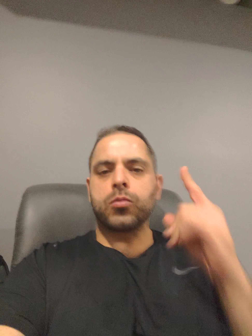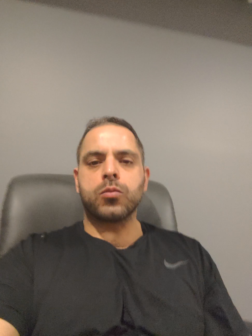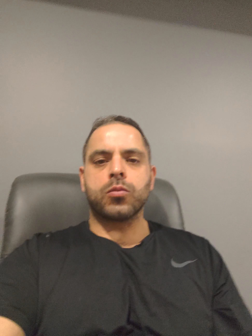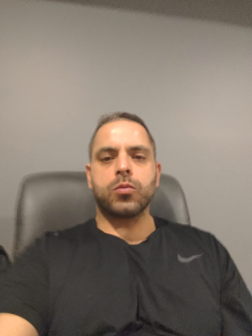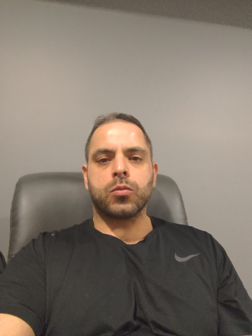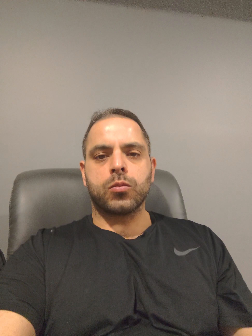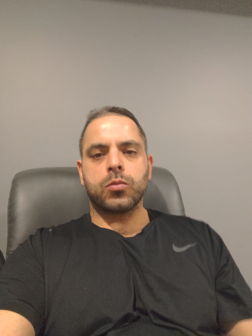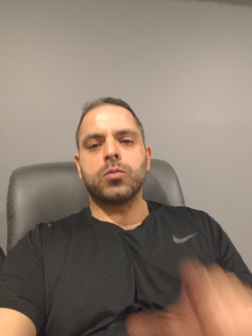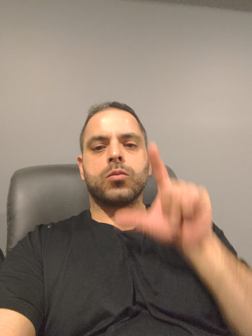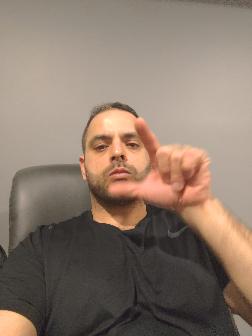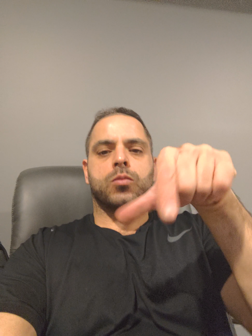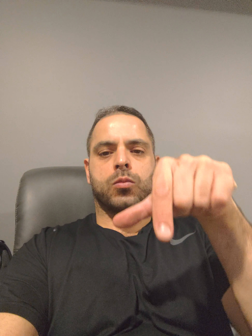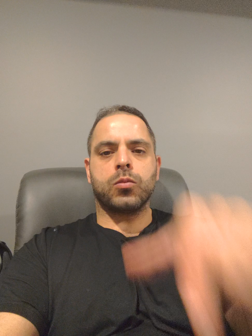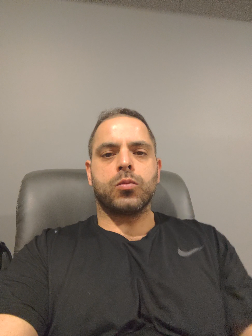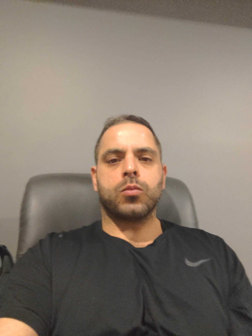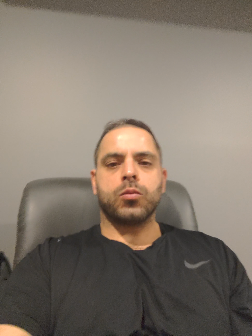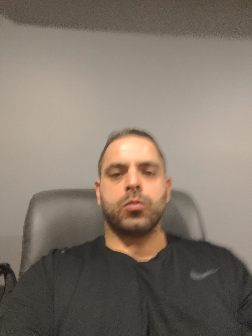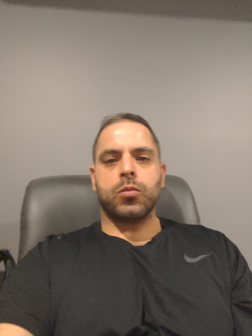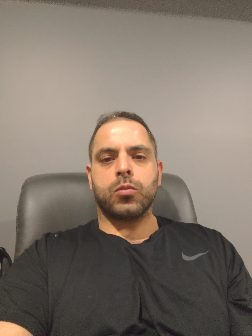later